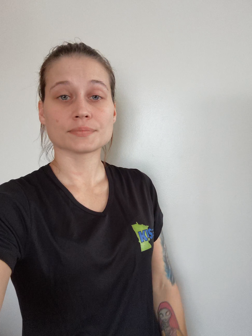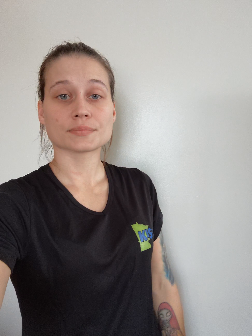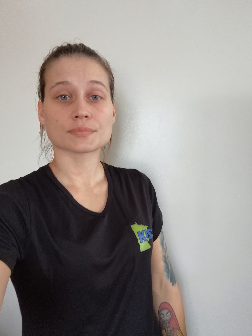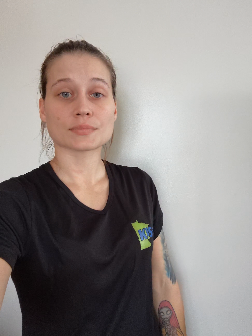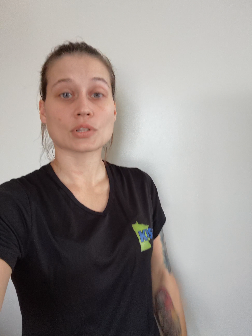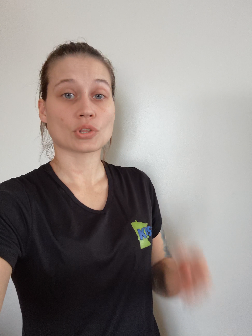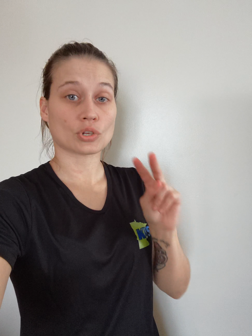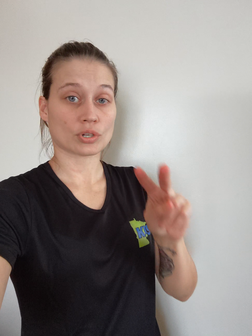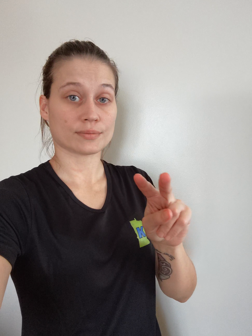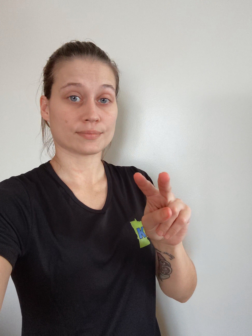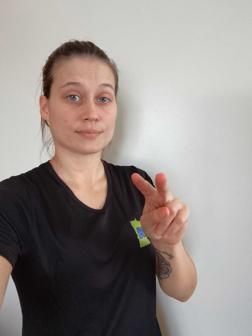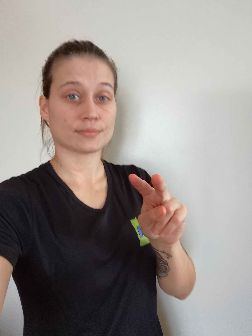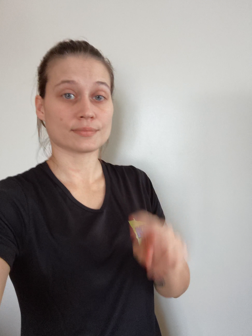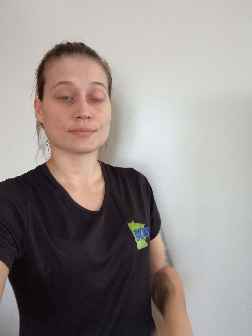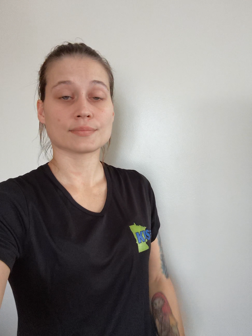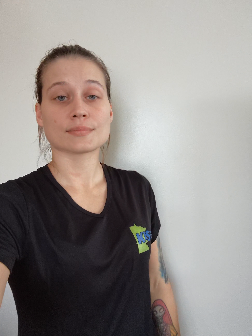look